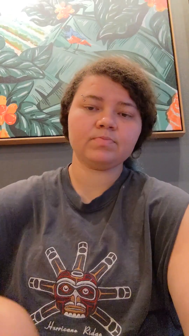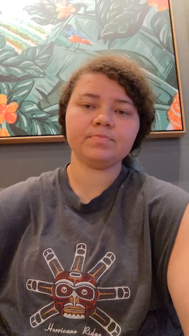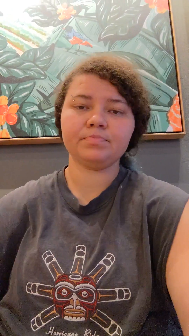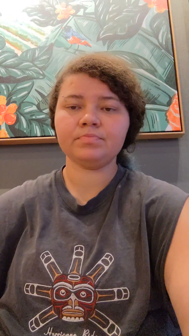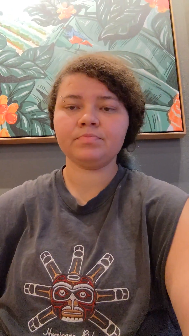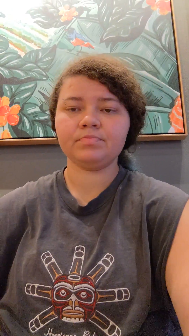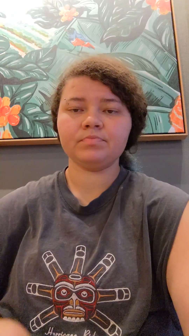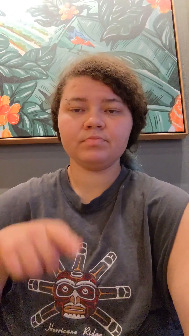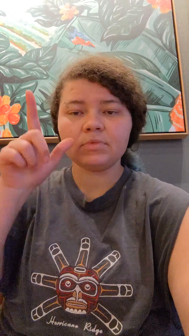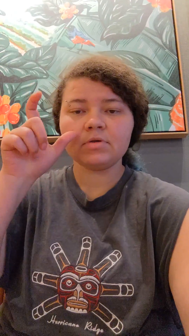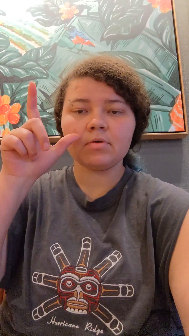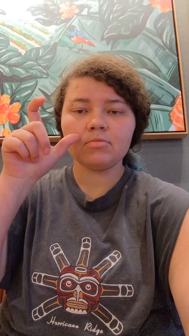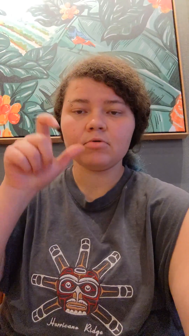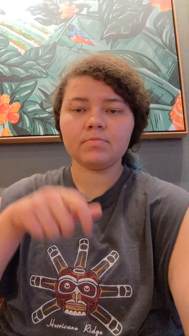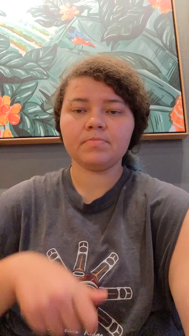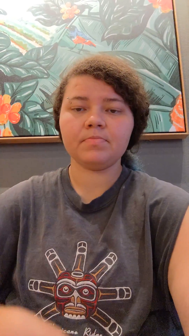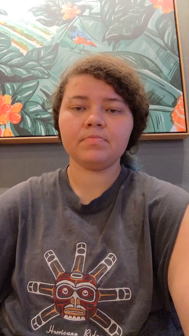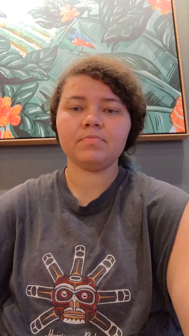camera